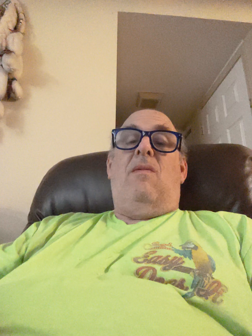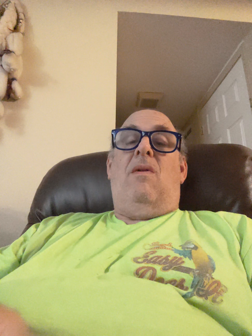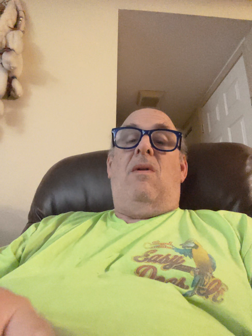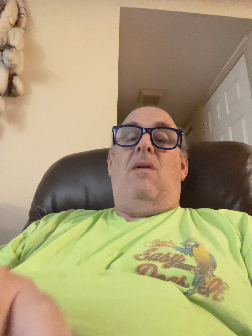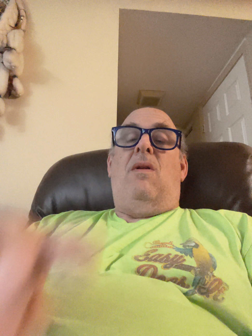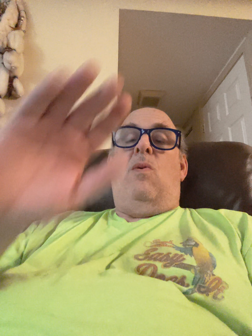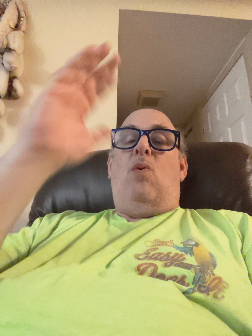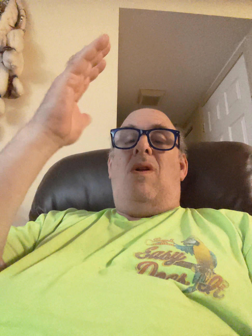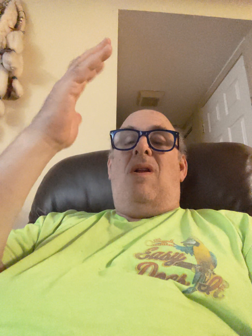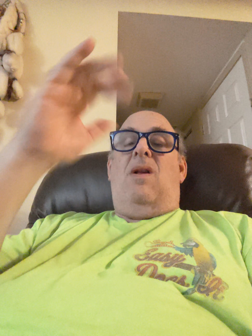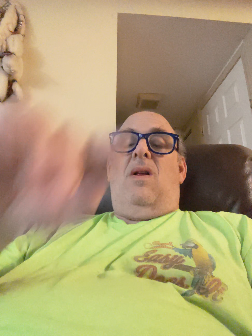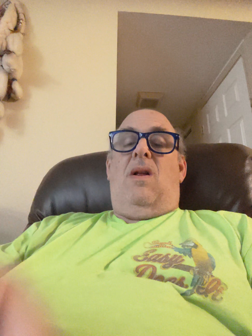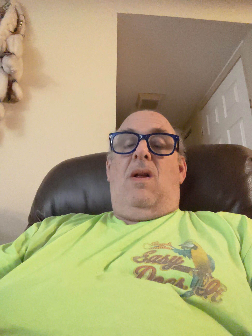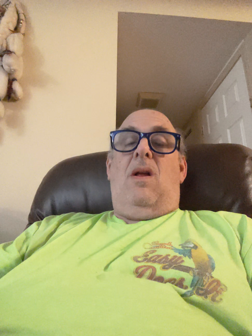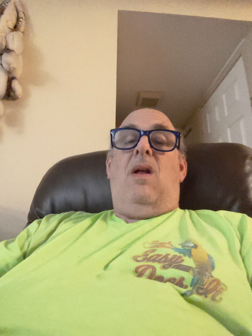tree